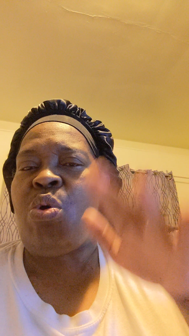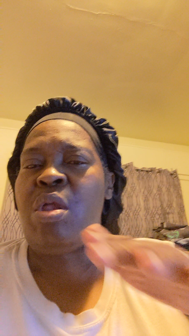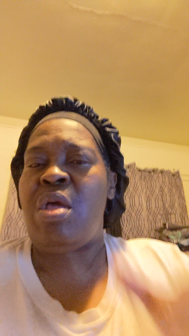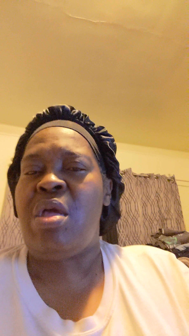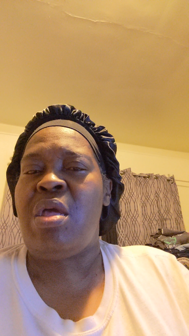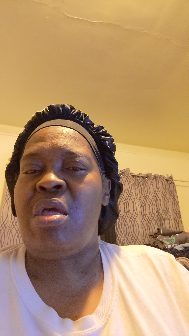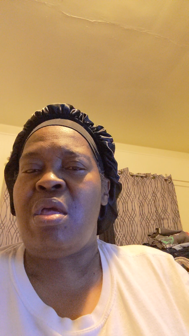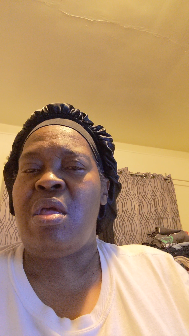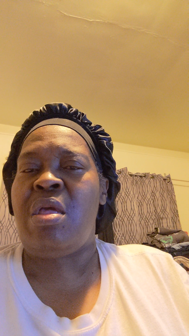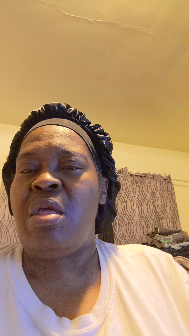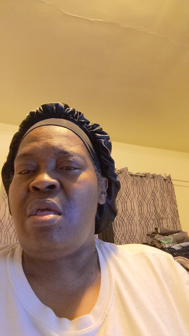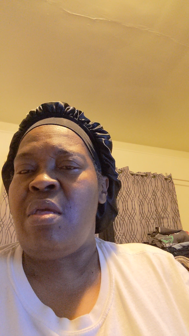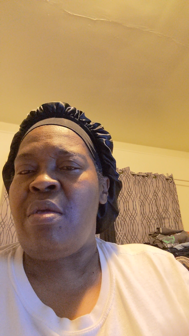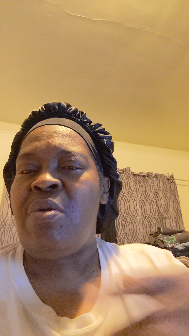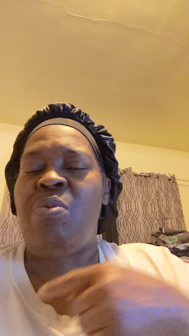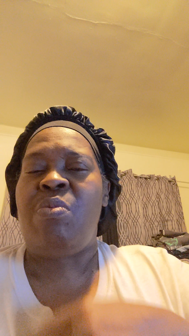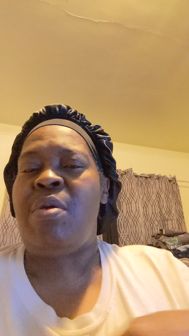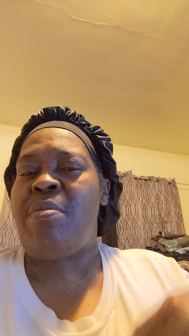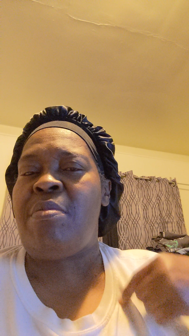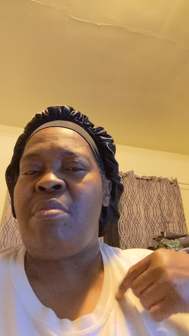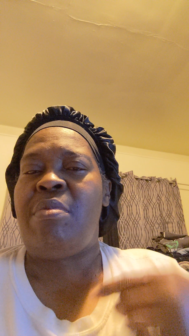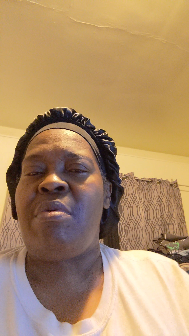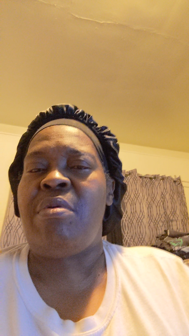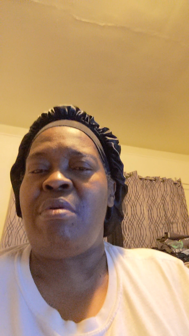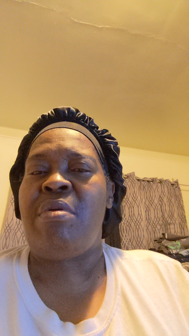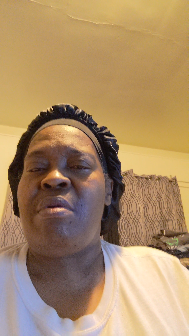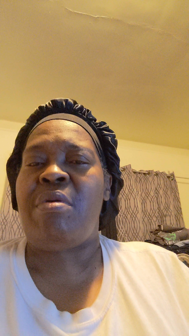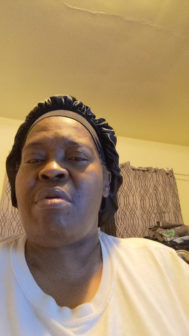bib